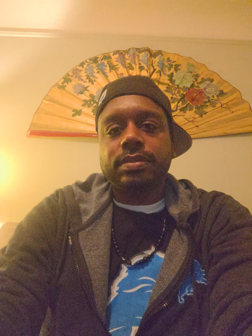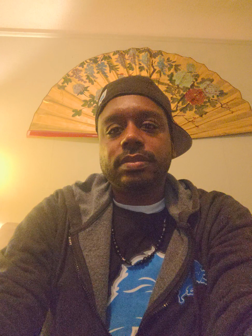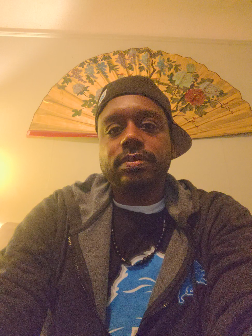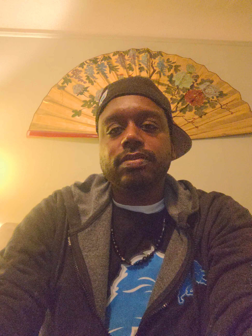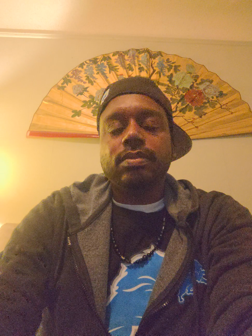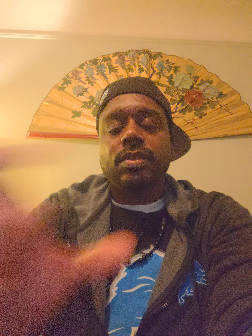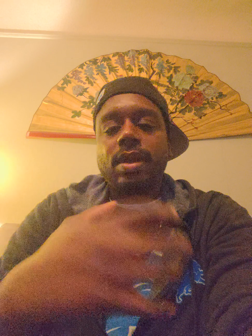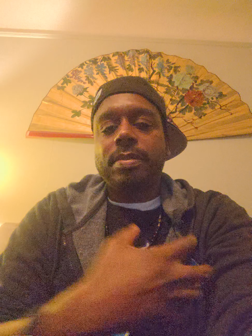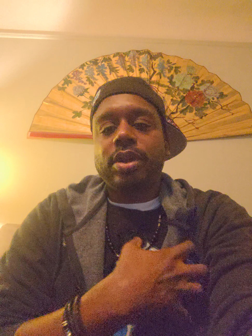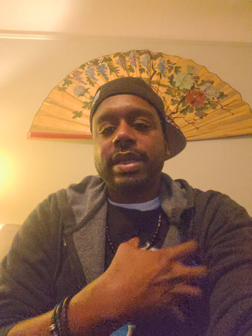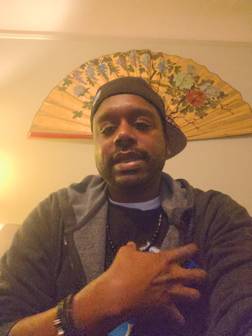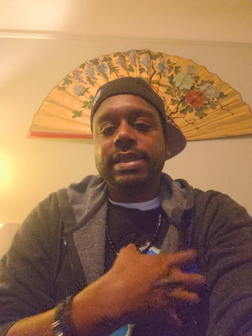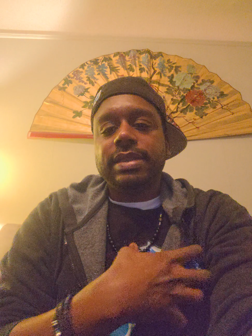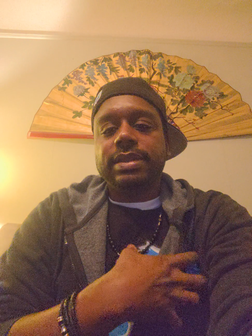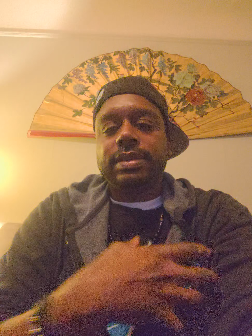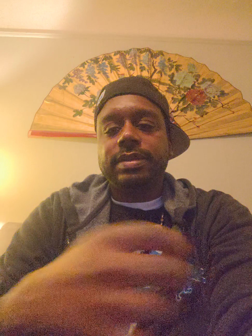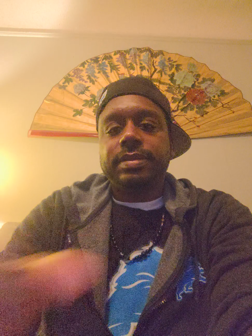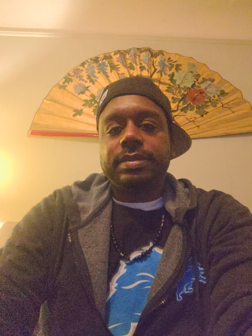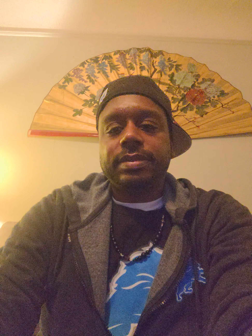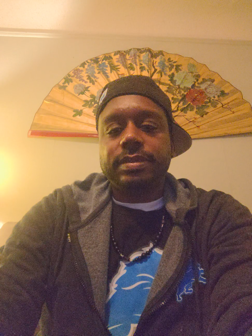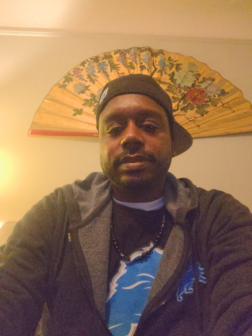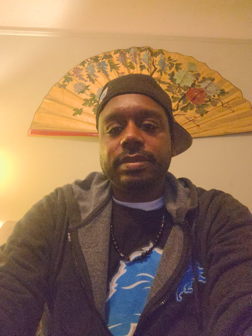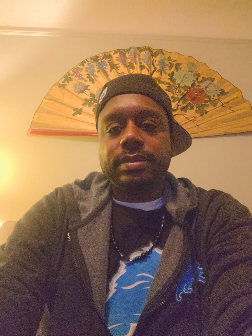police